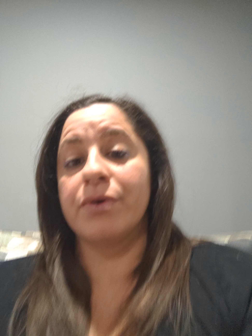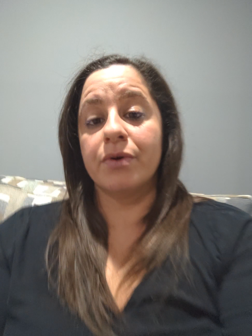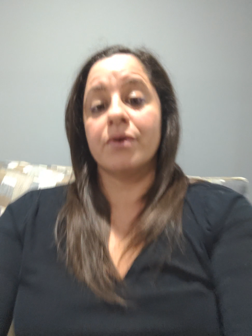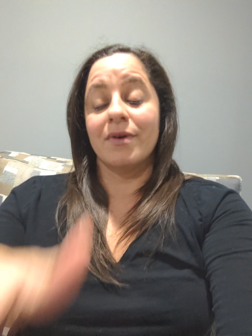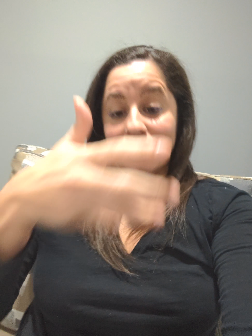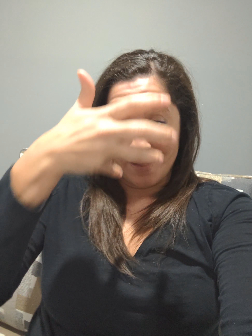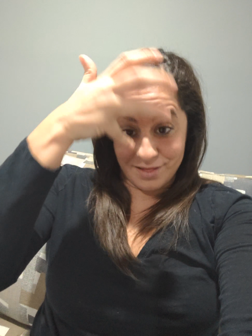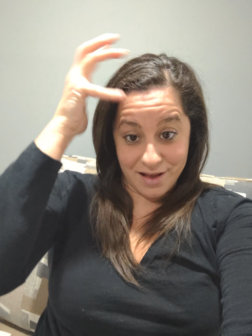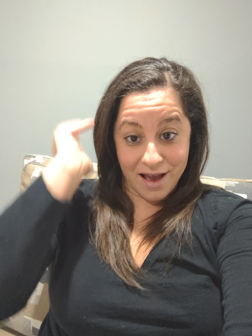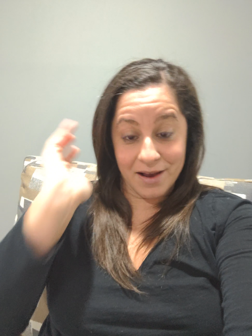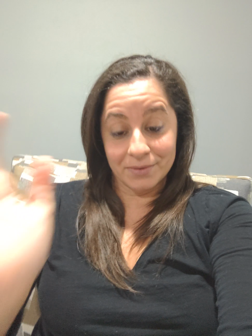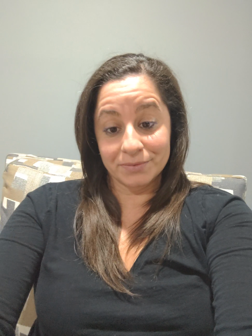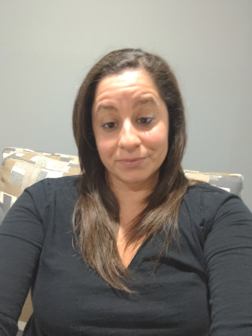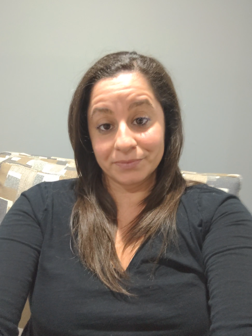lion